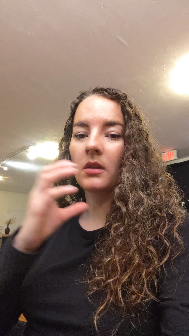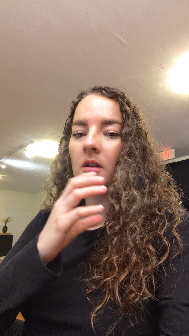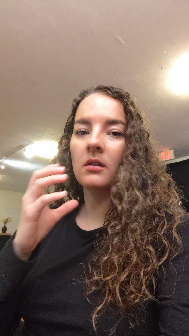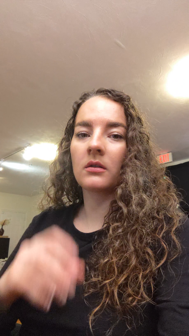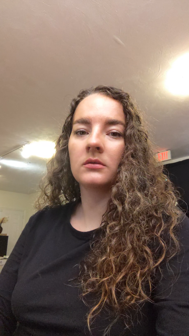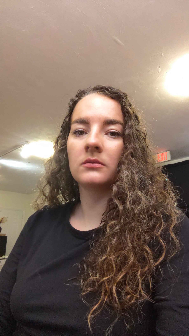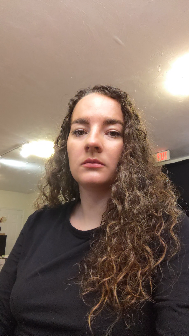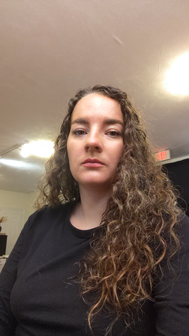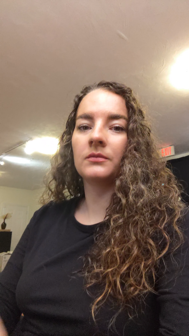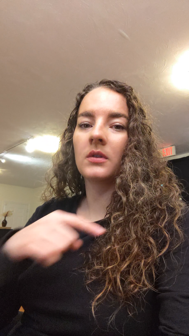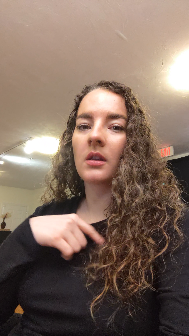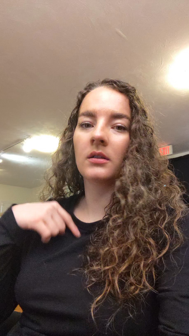necklace